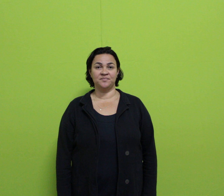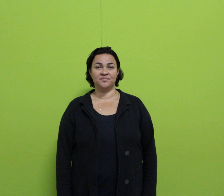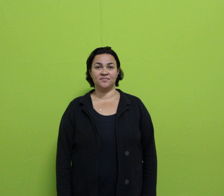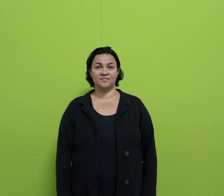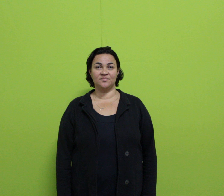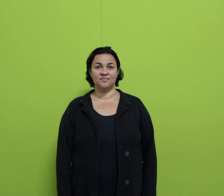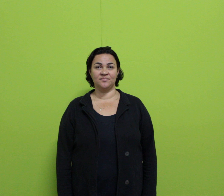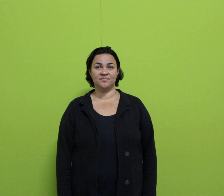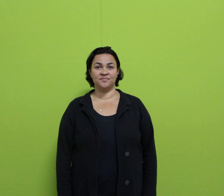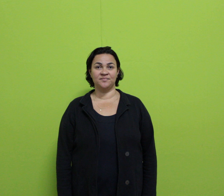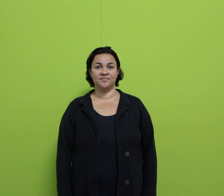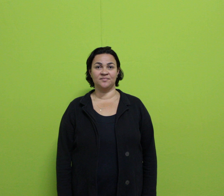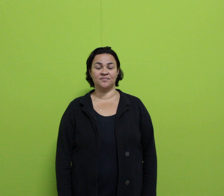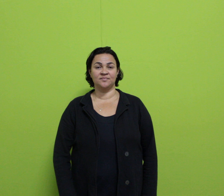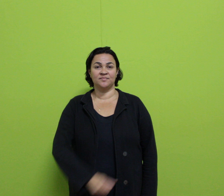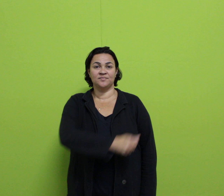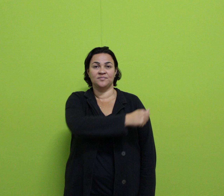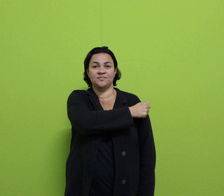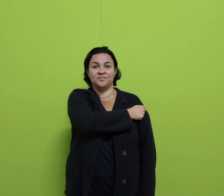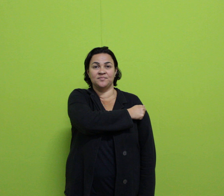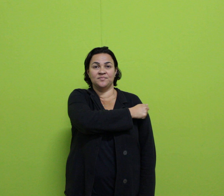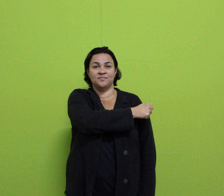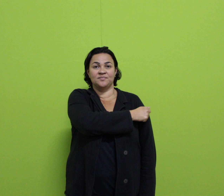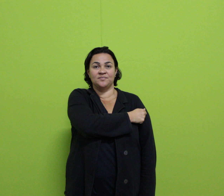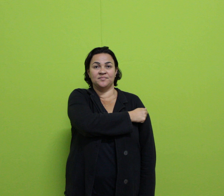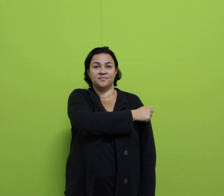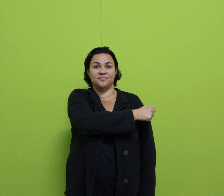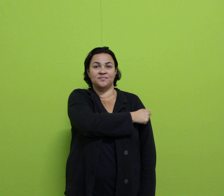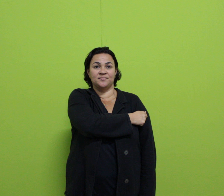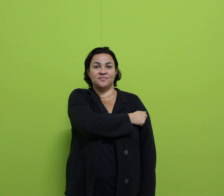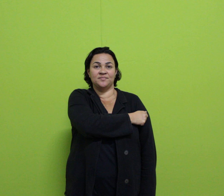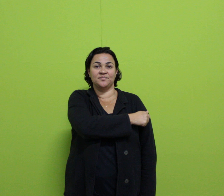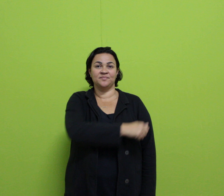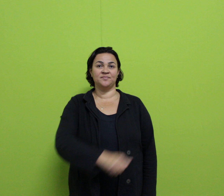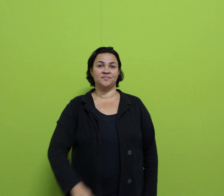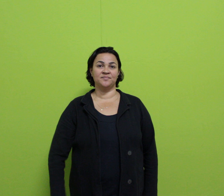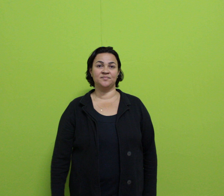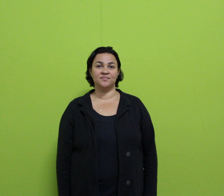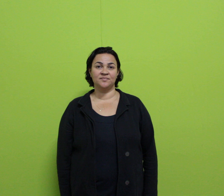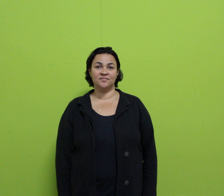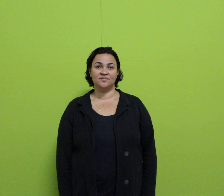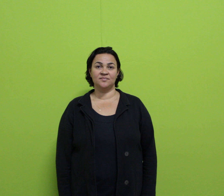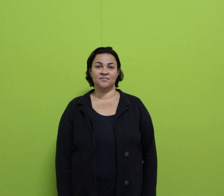aluno